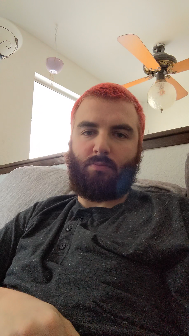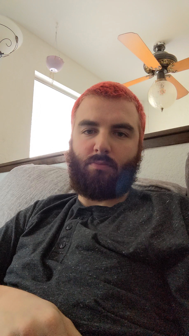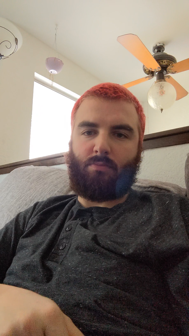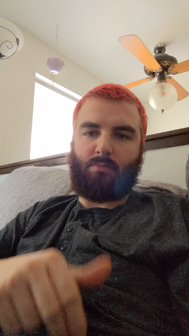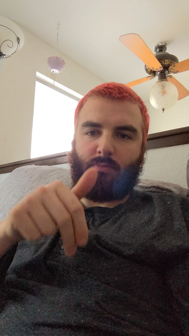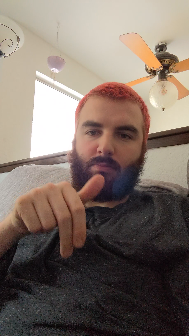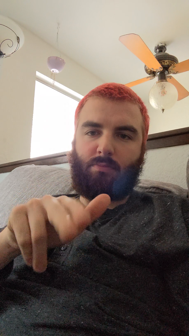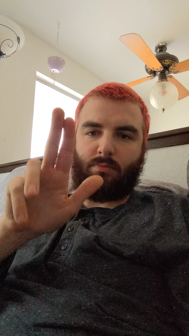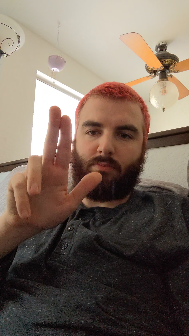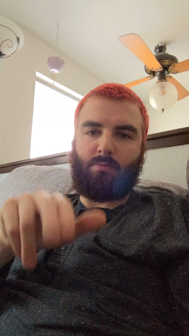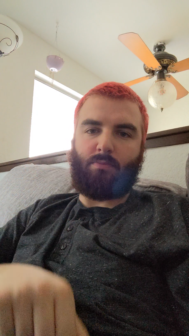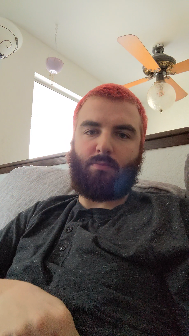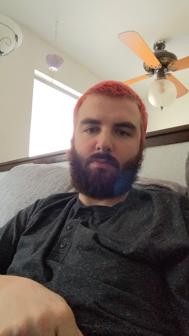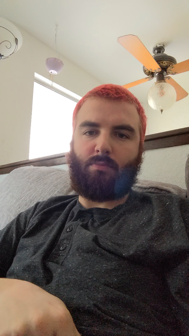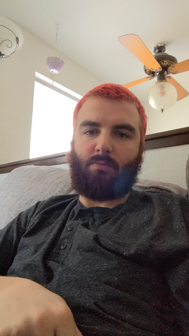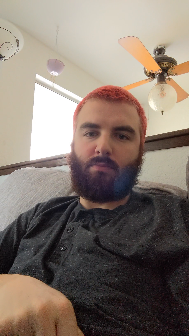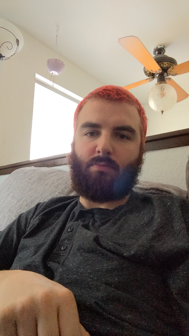lick